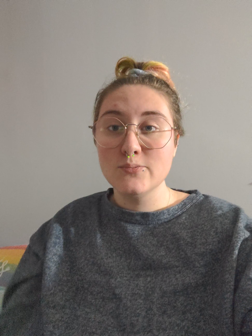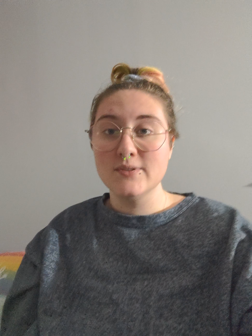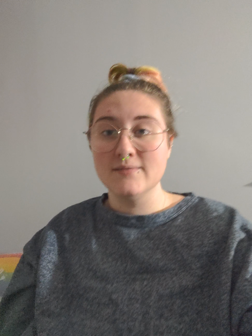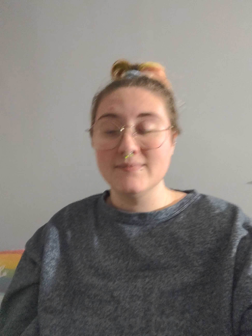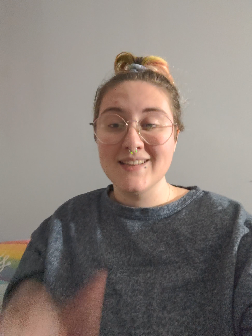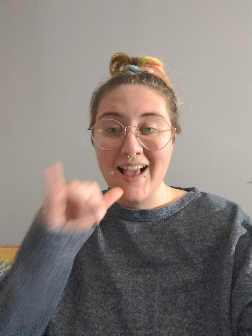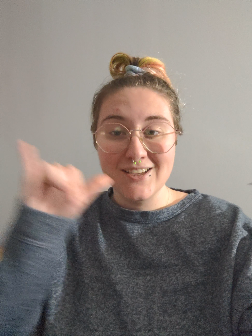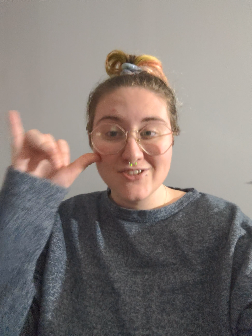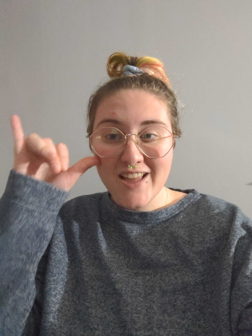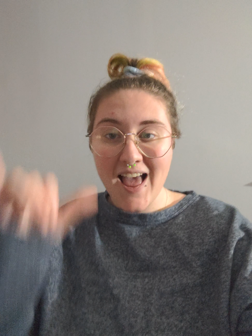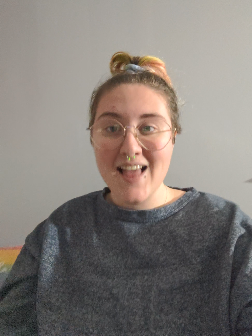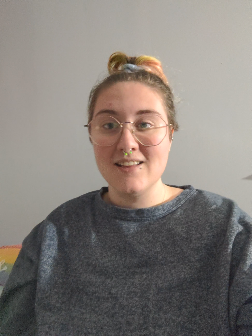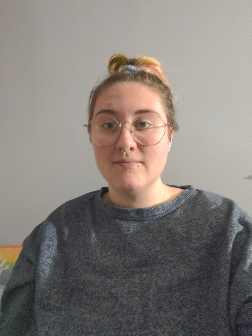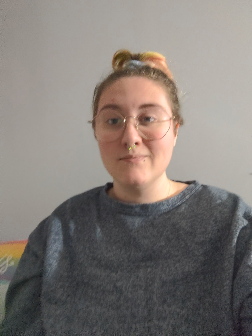yesterday